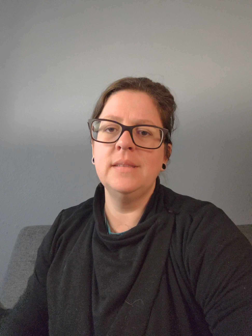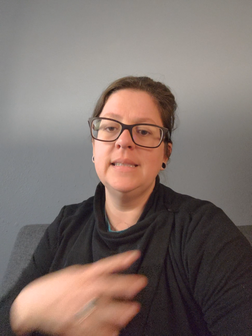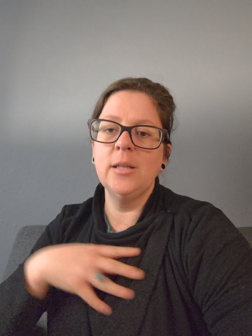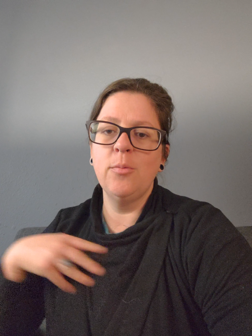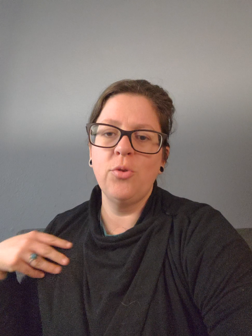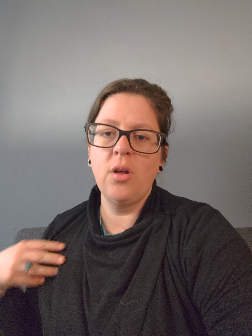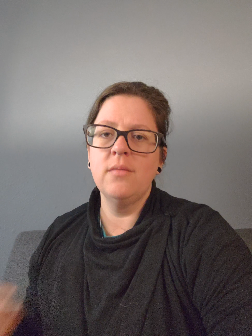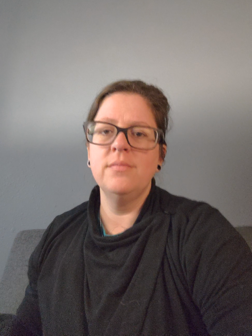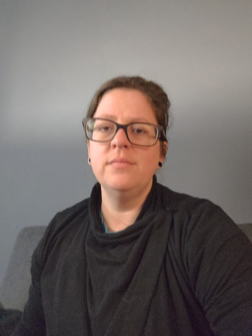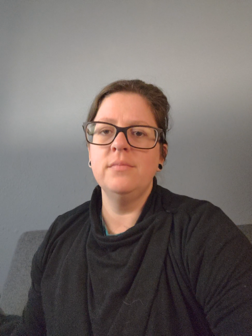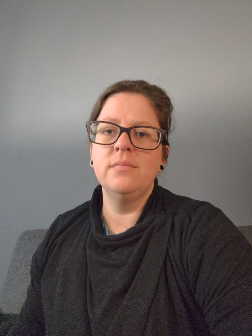zebra